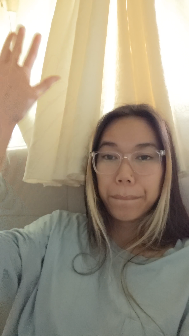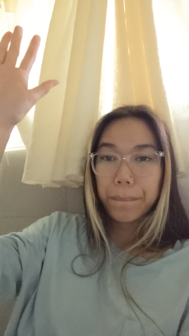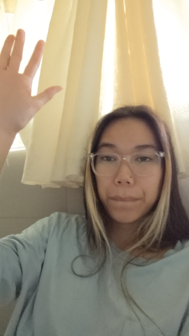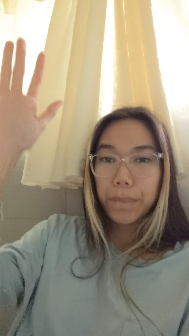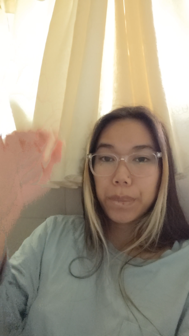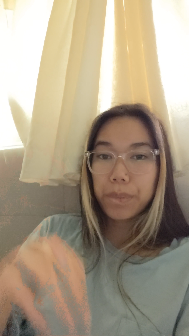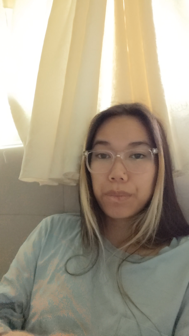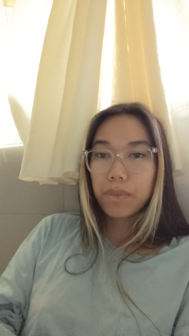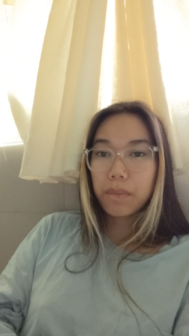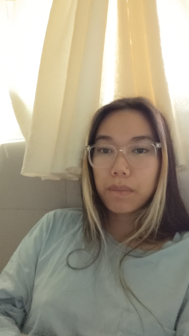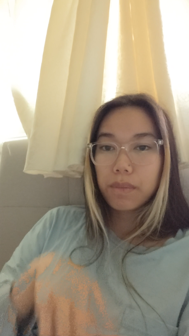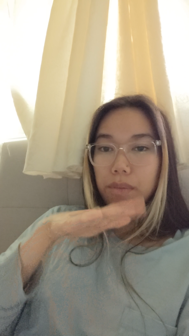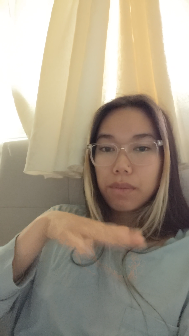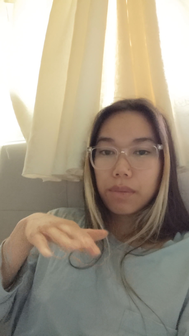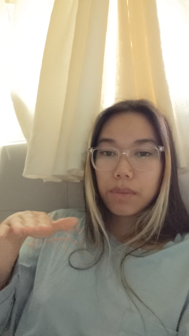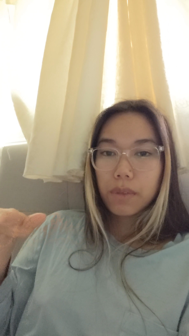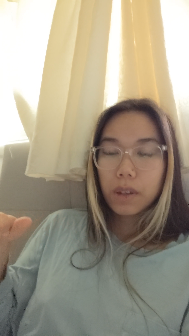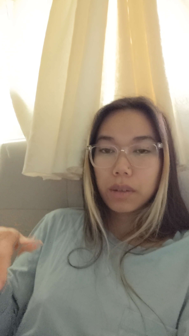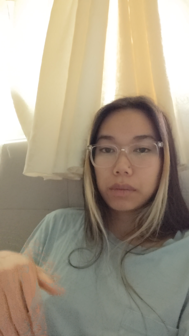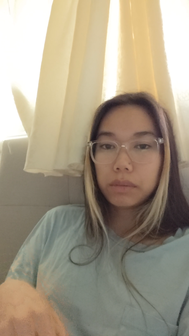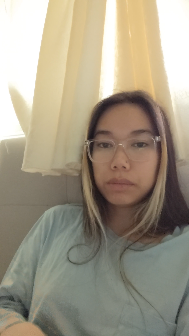children